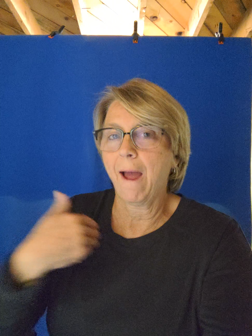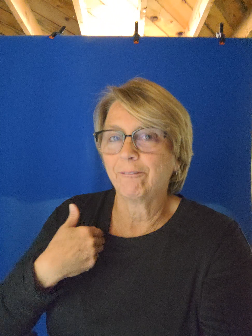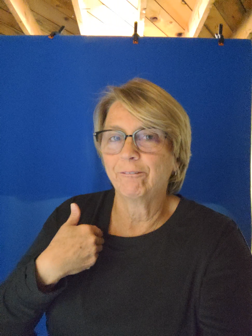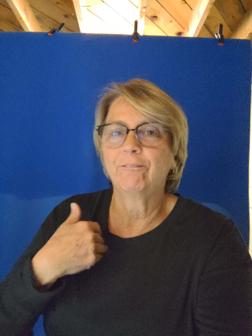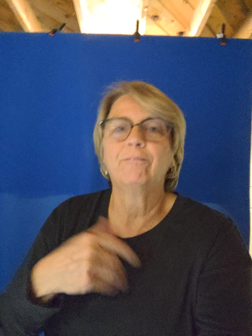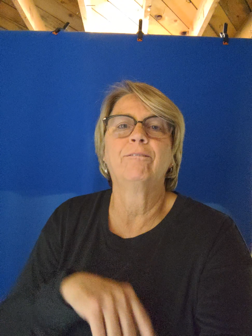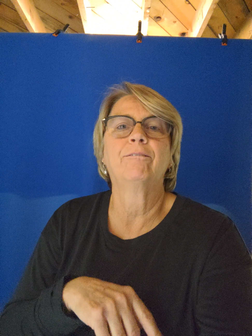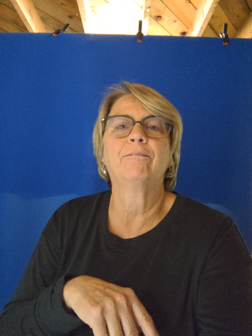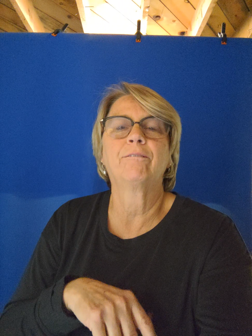have